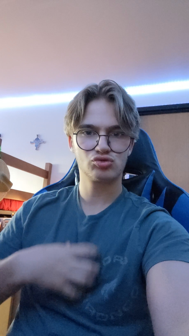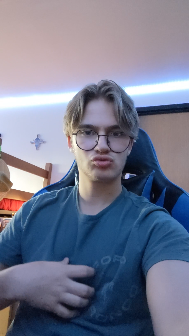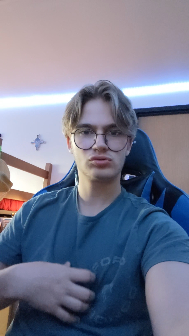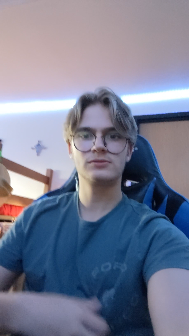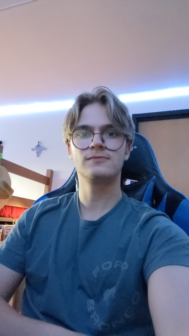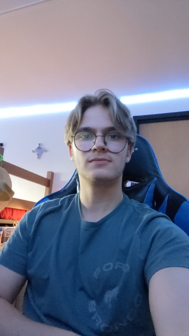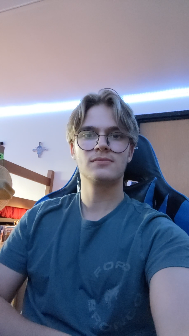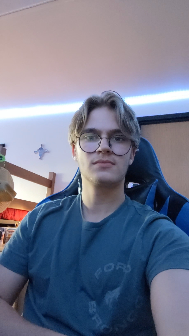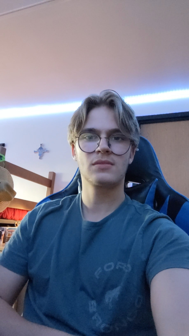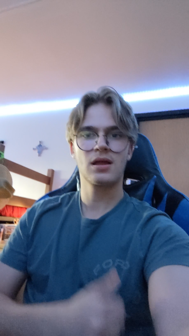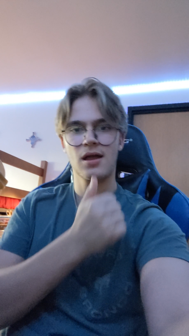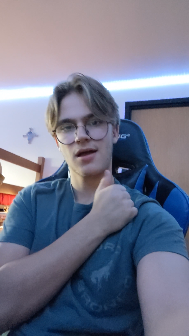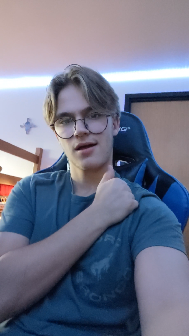hug